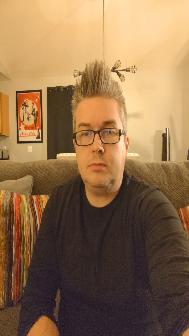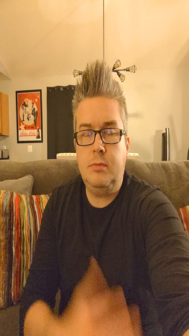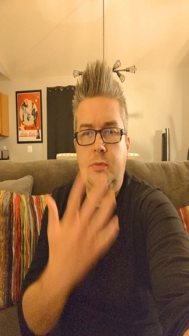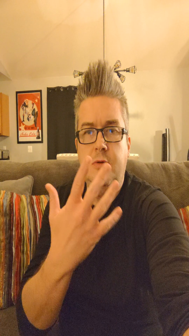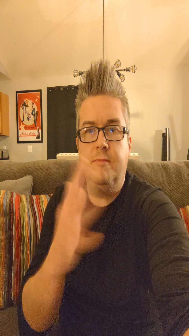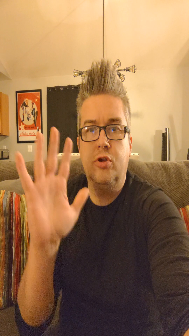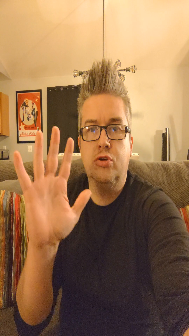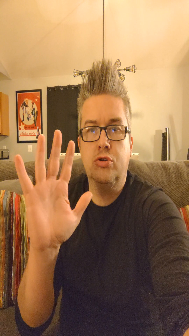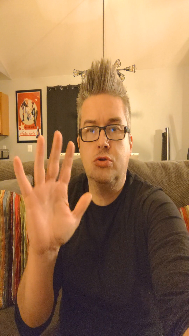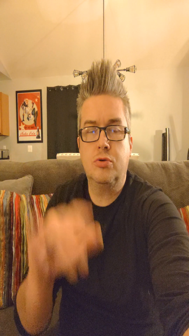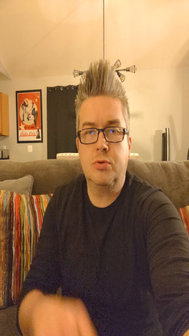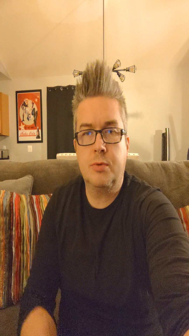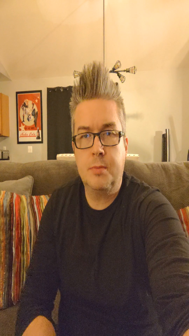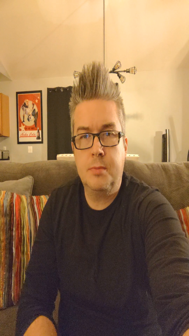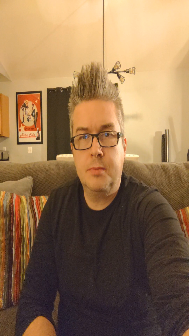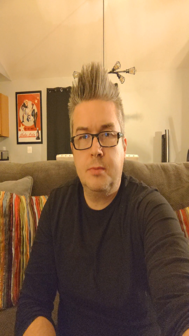finish